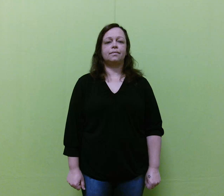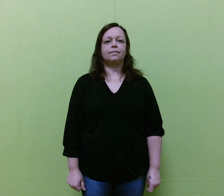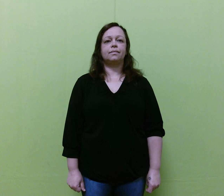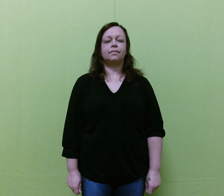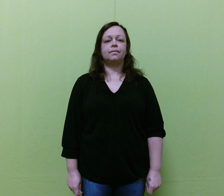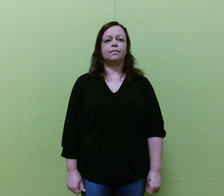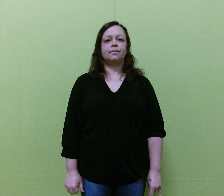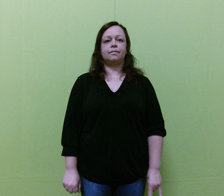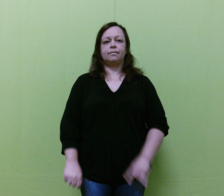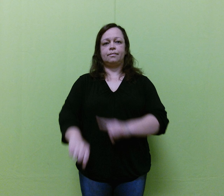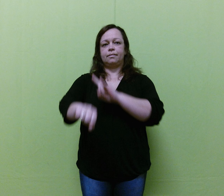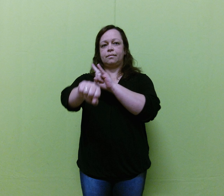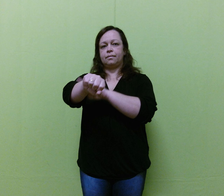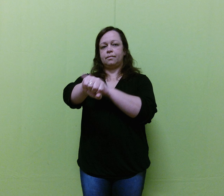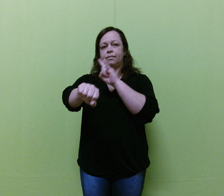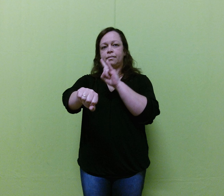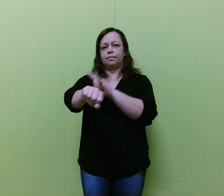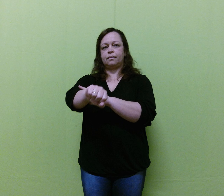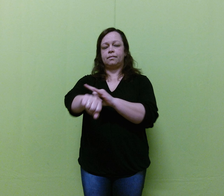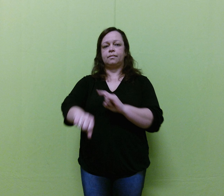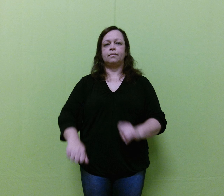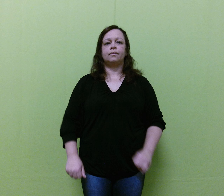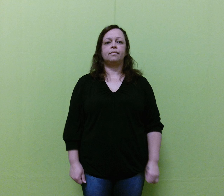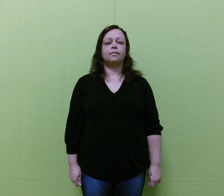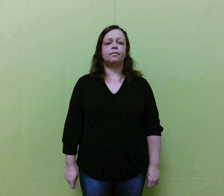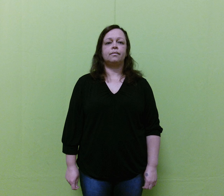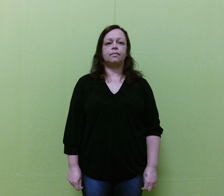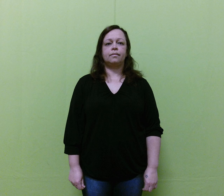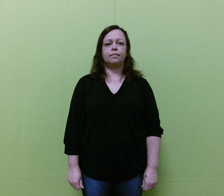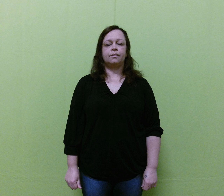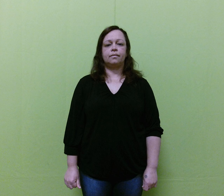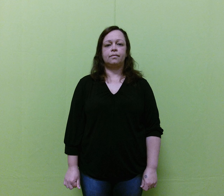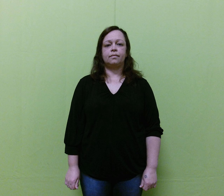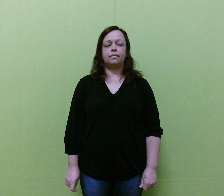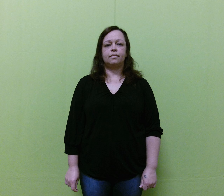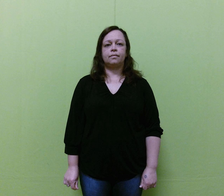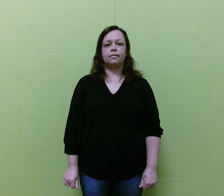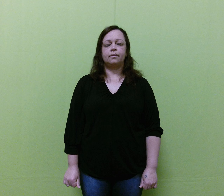banheiro